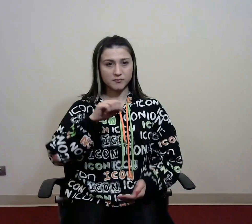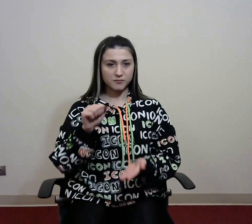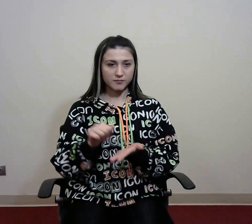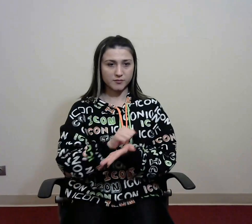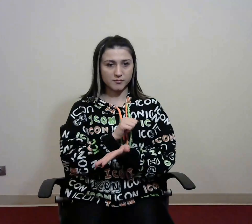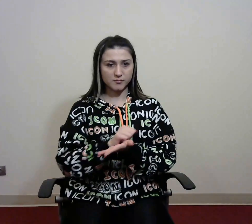sənəd